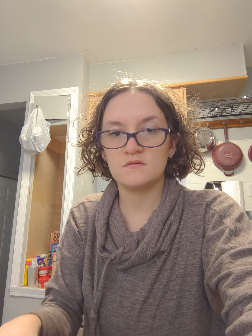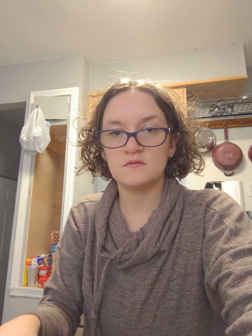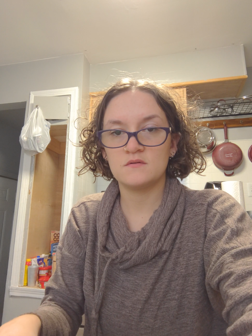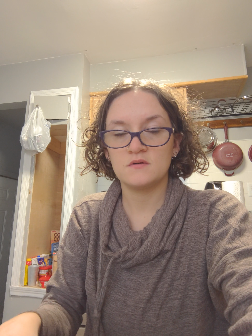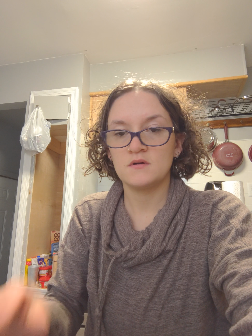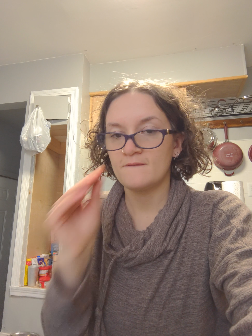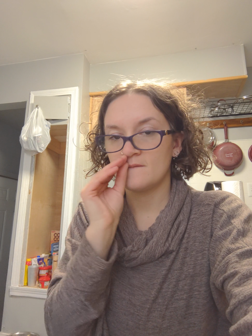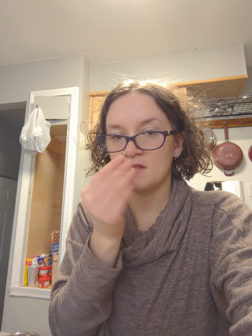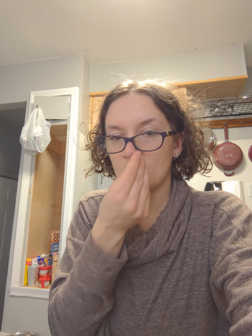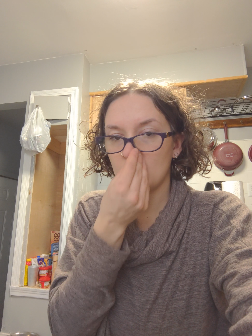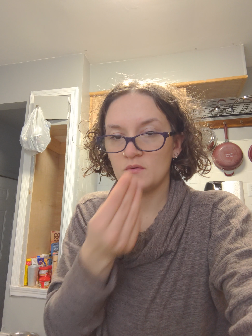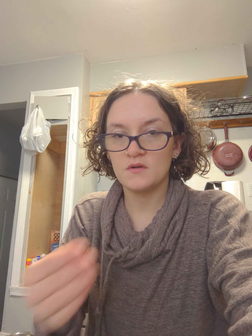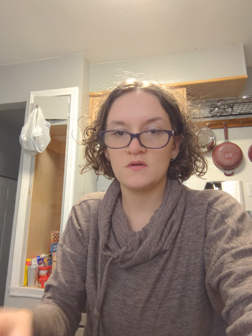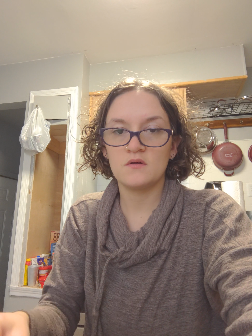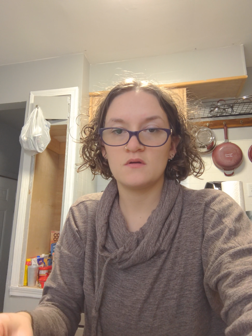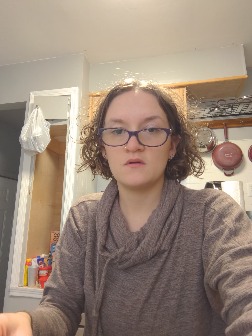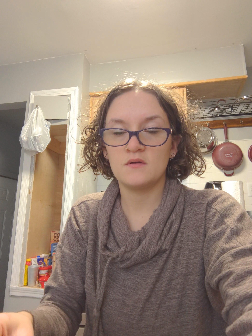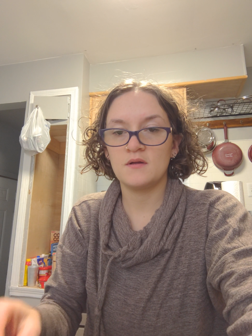flower